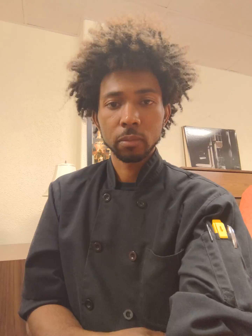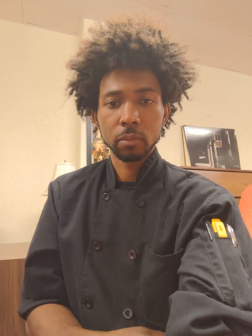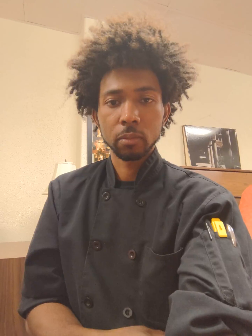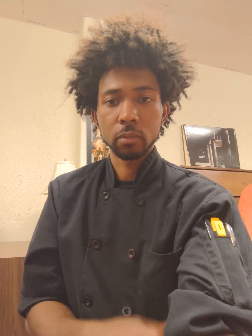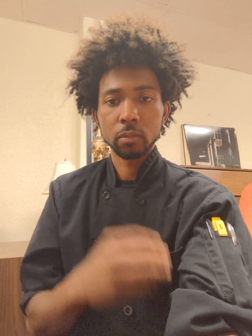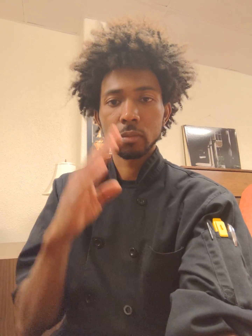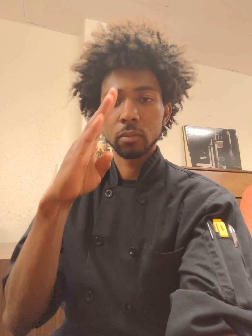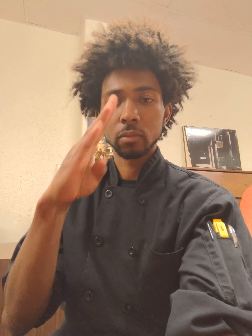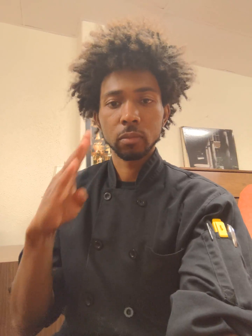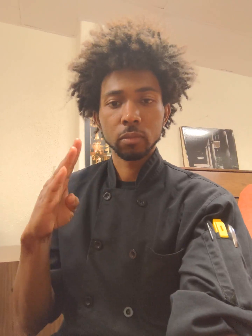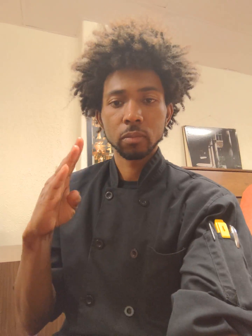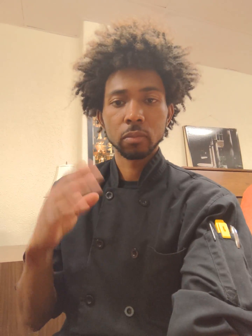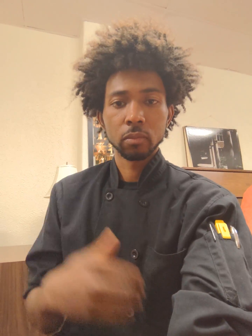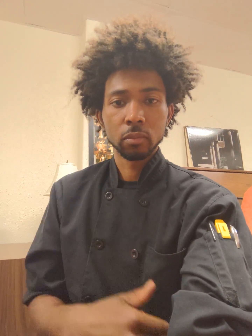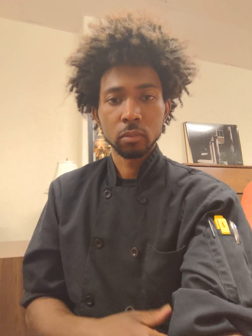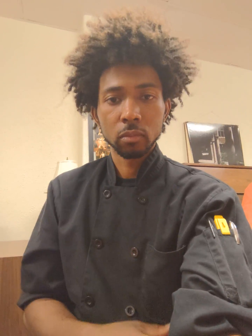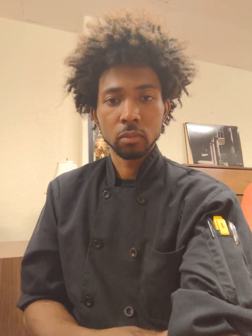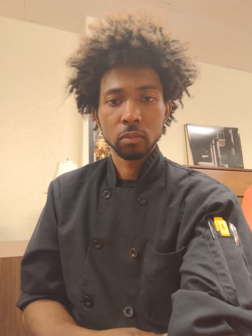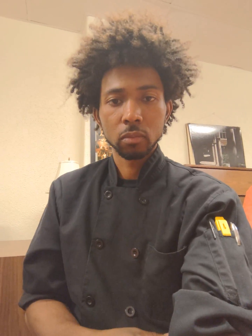roof